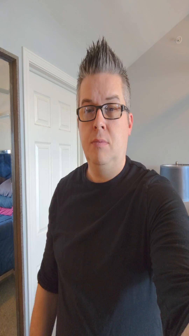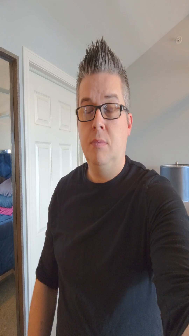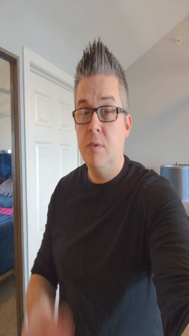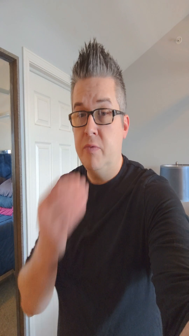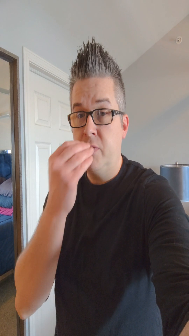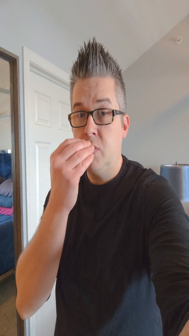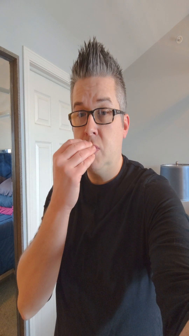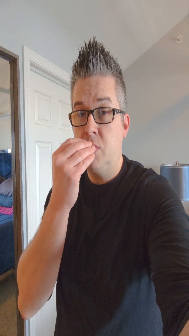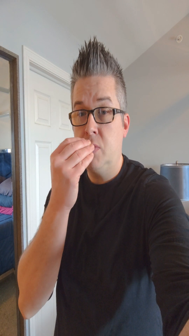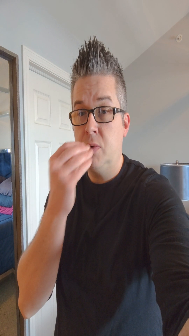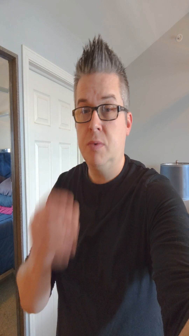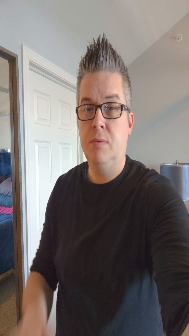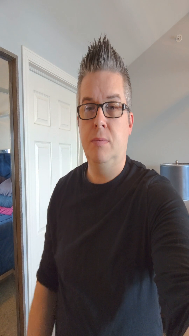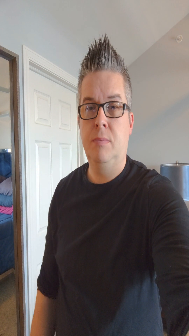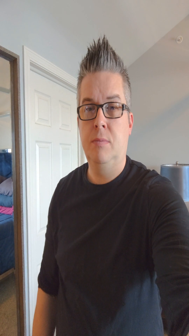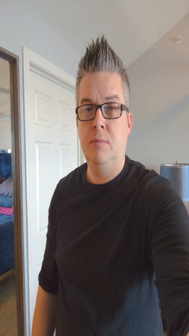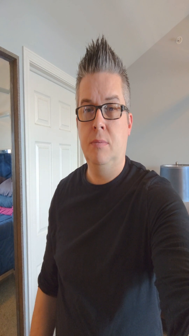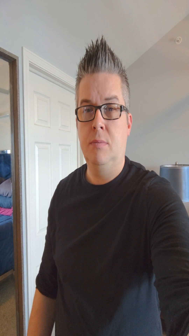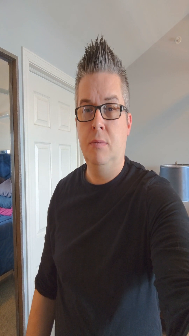food